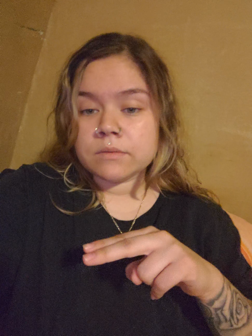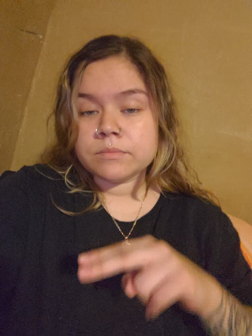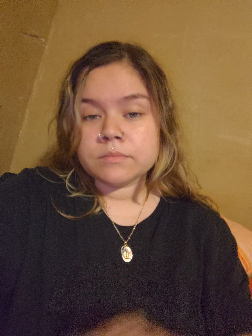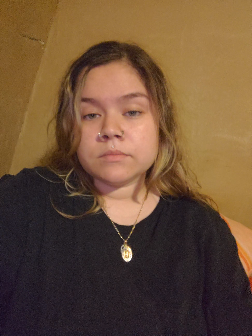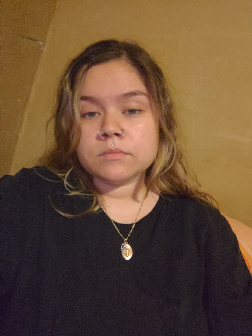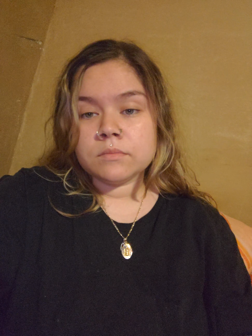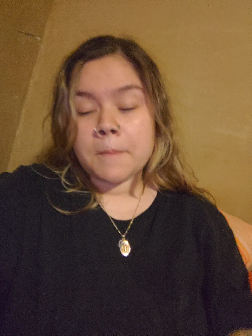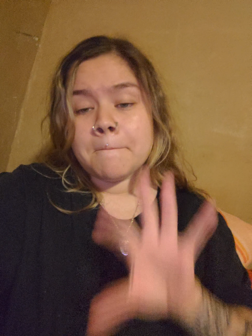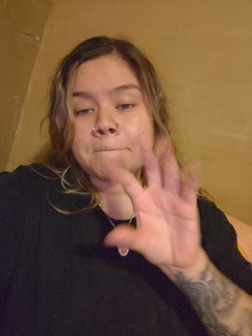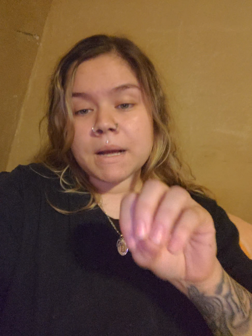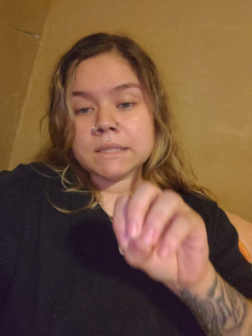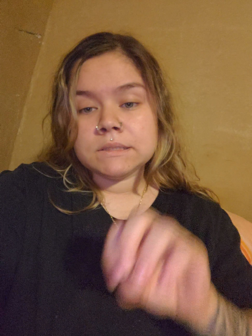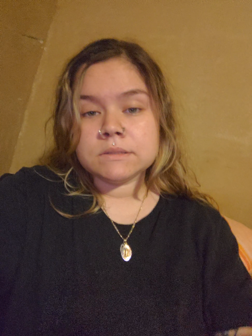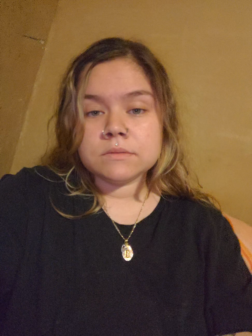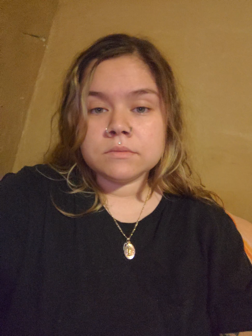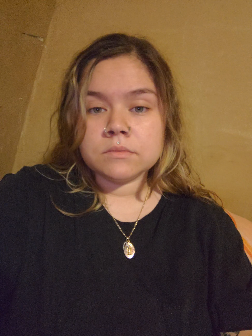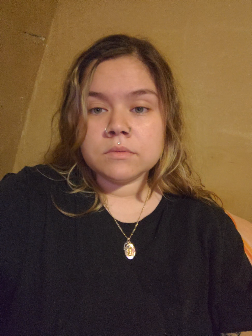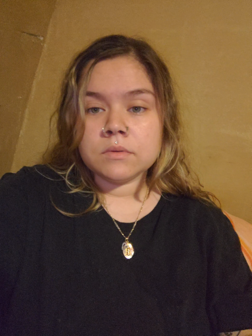bite